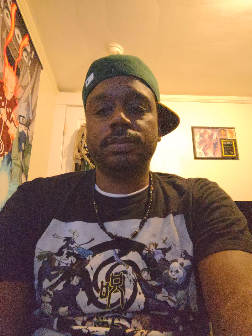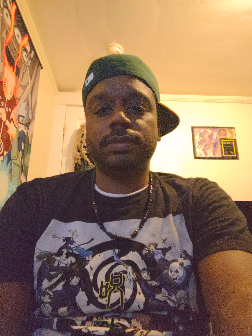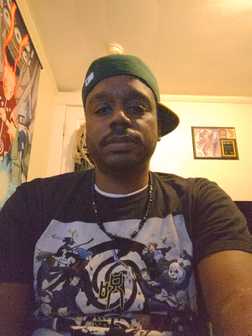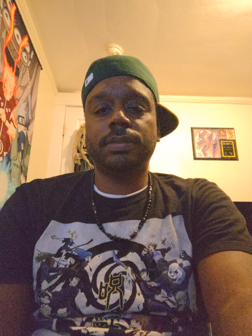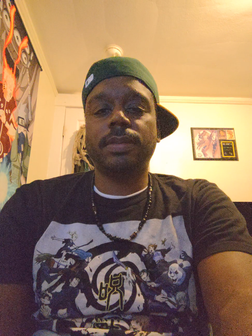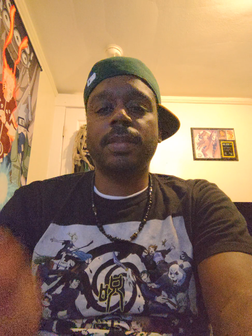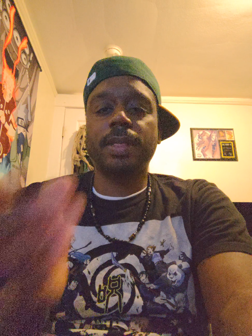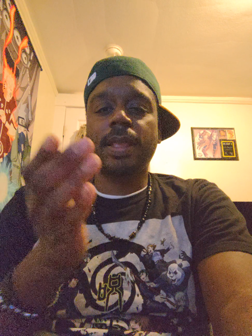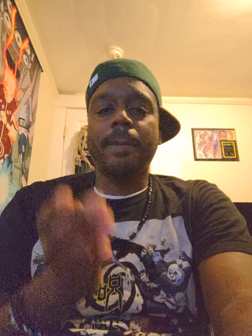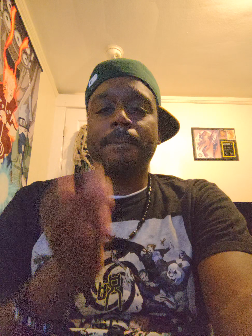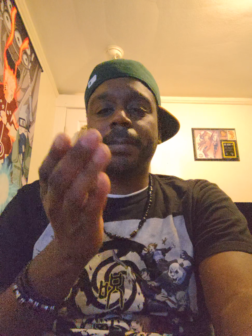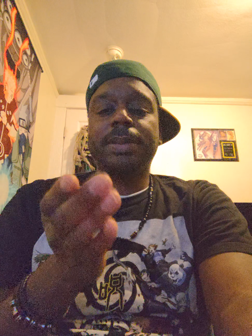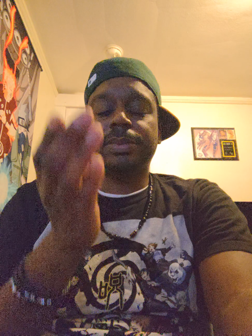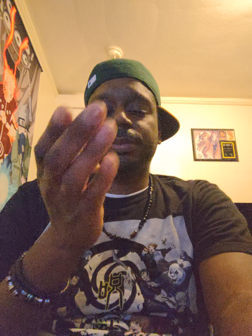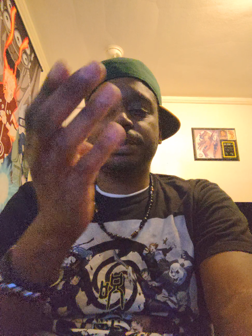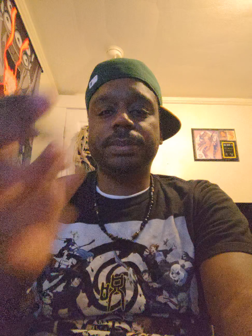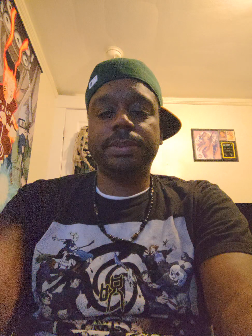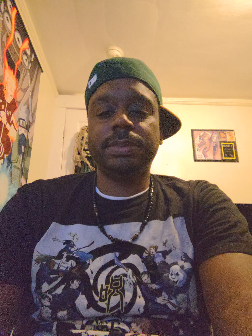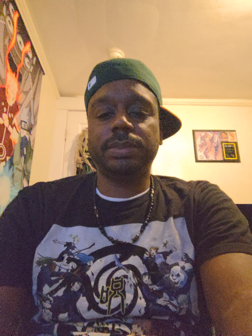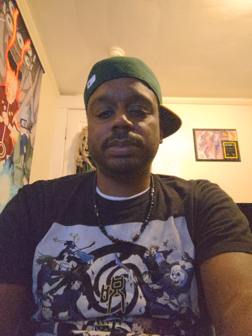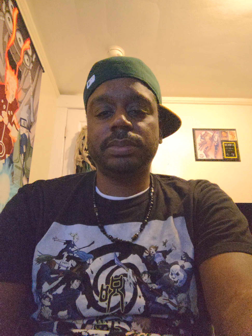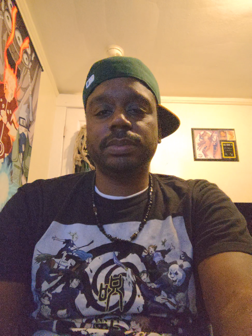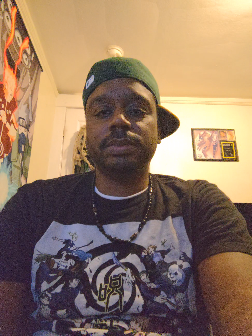boat